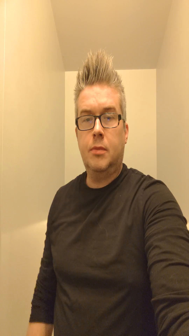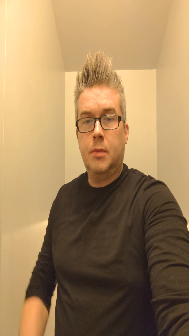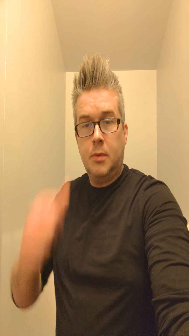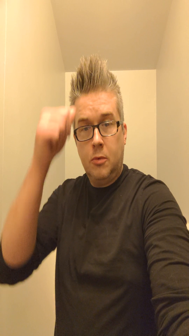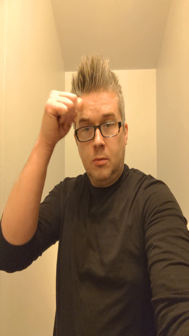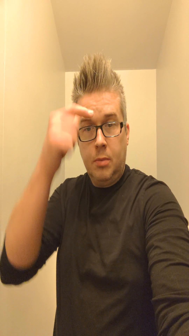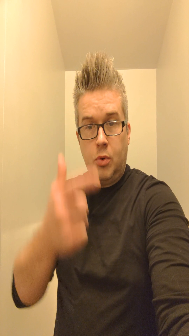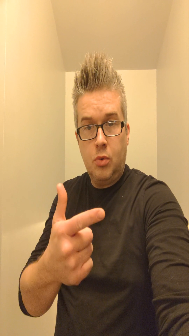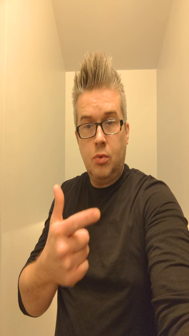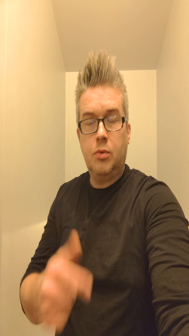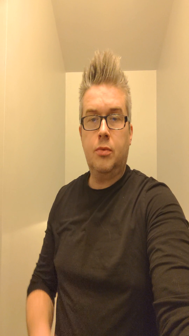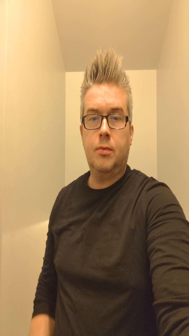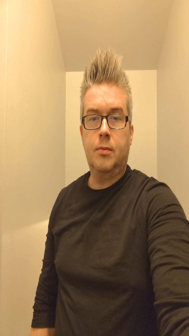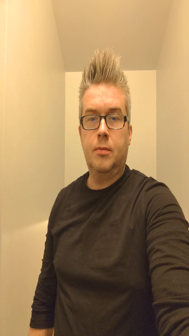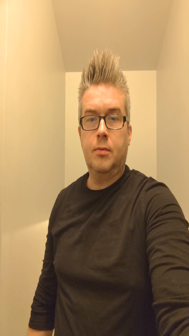brother